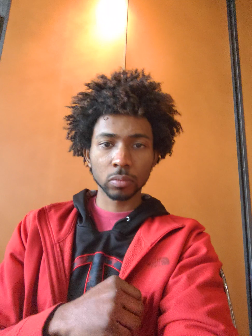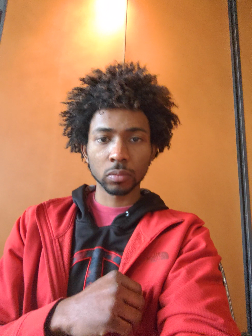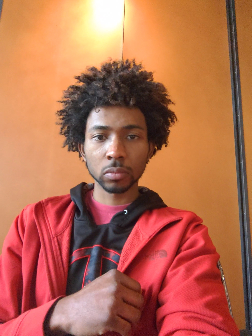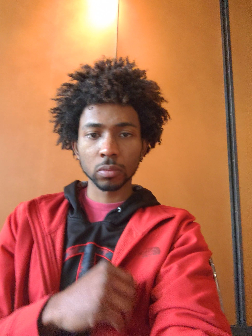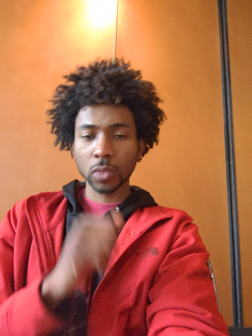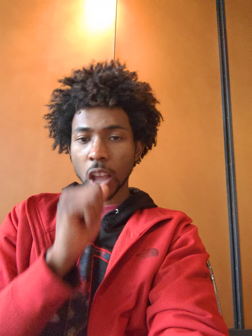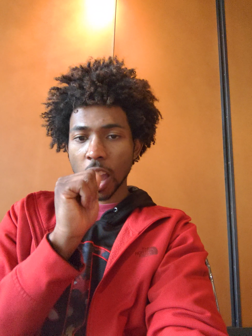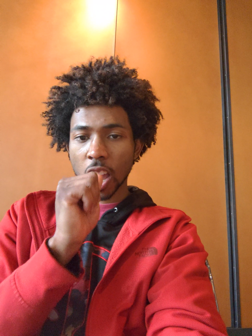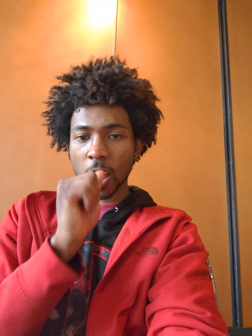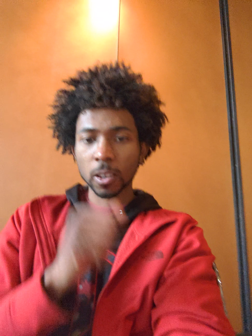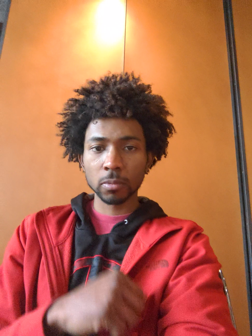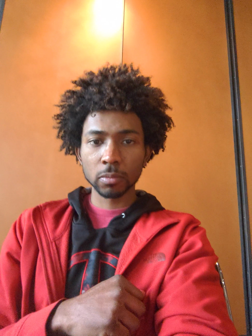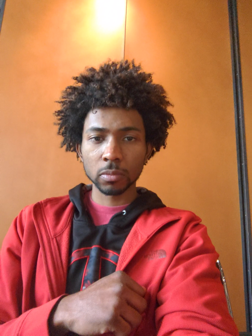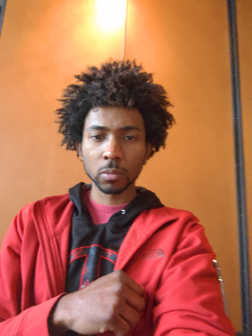nuts